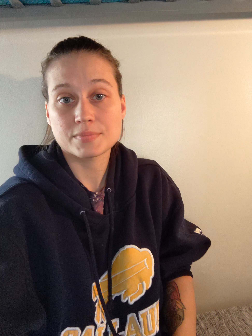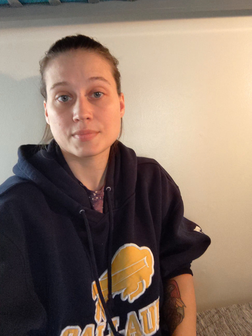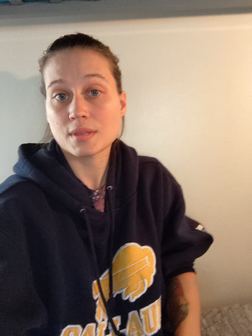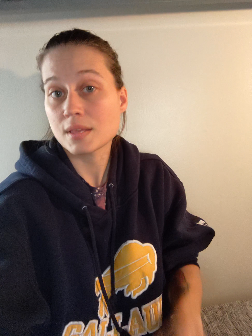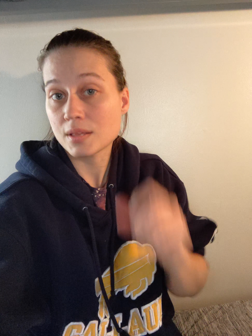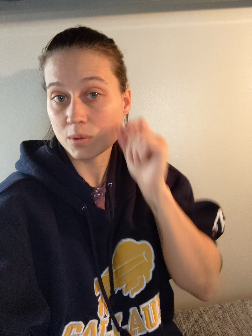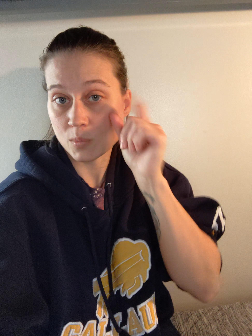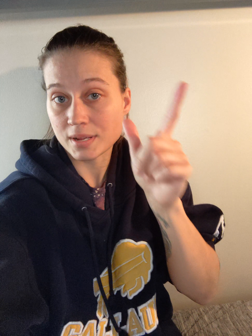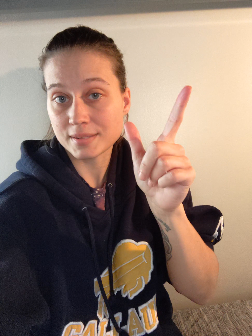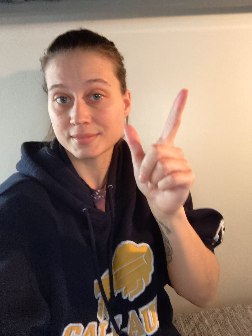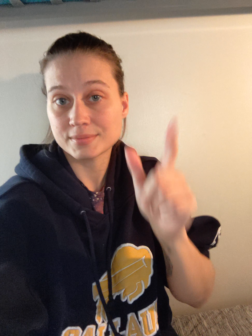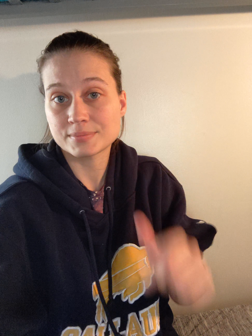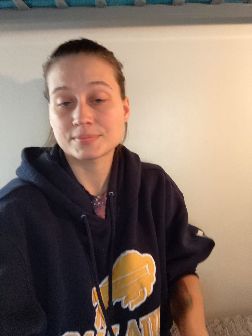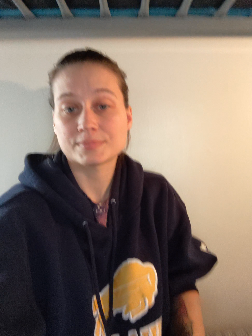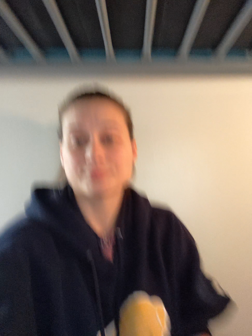awake